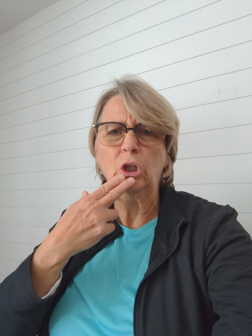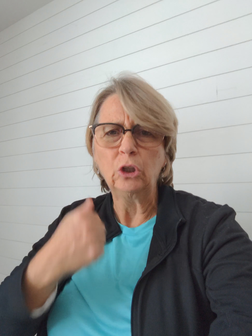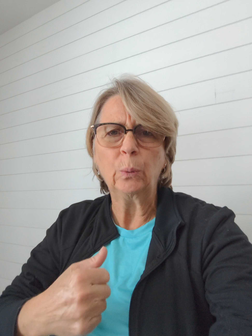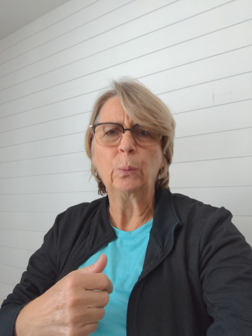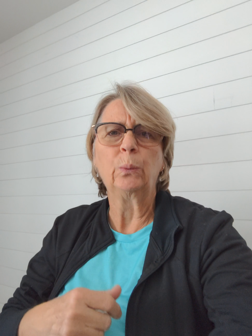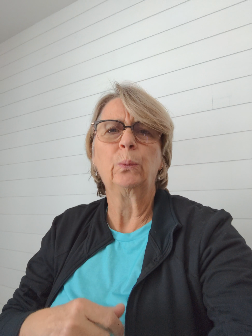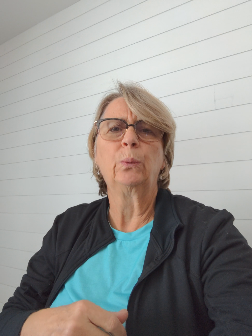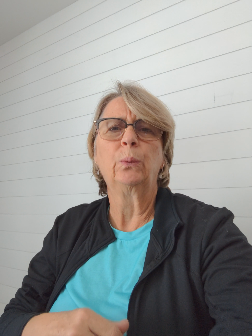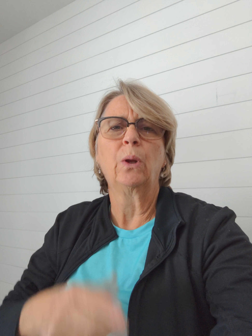cute